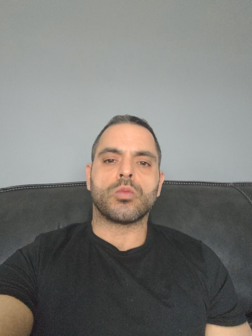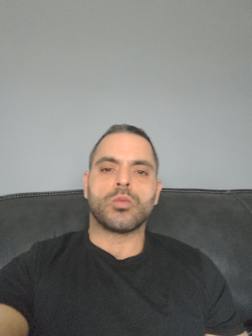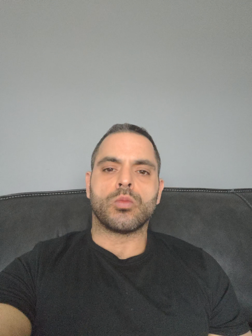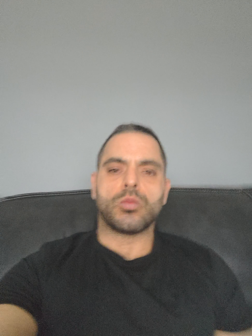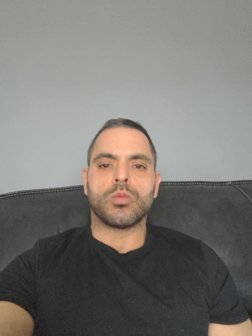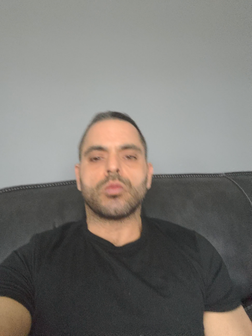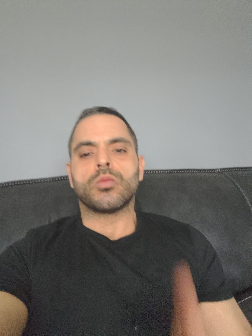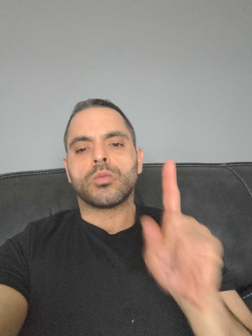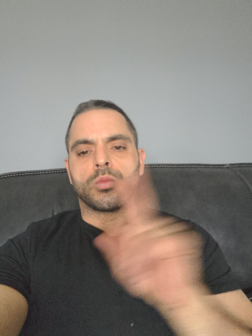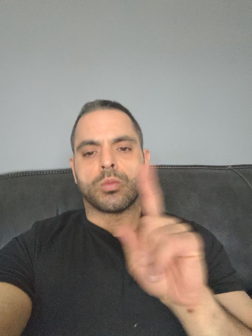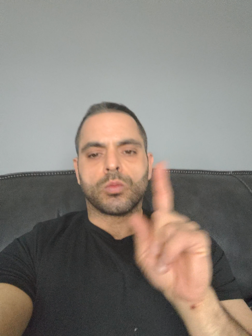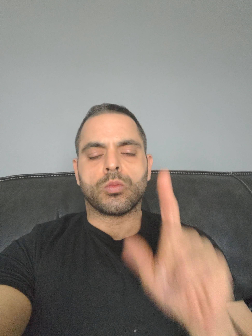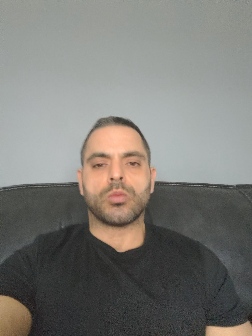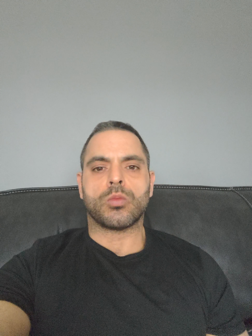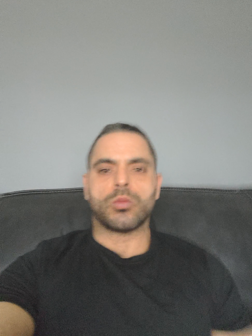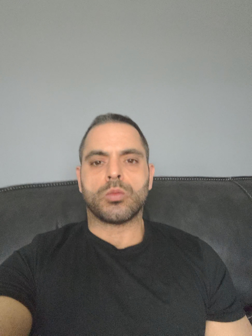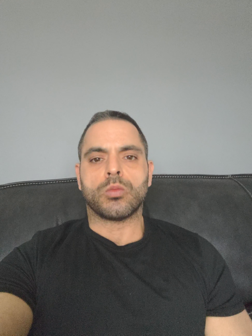where